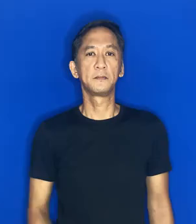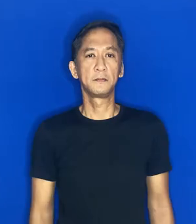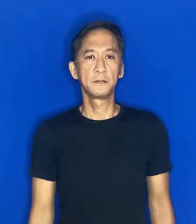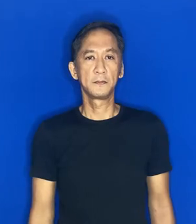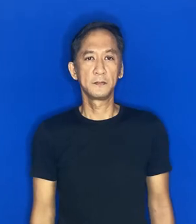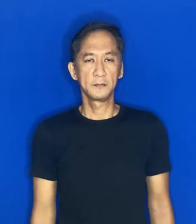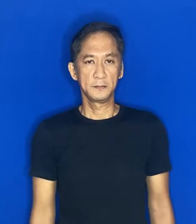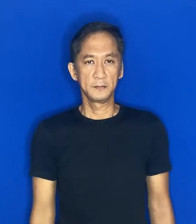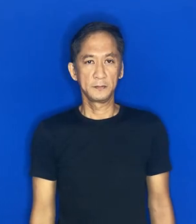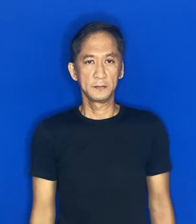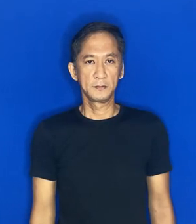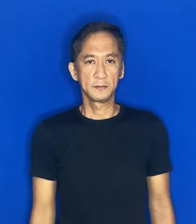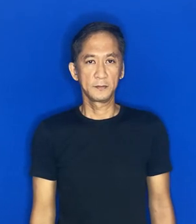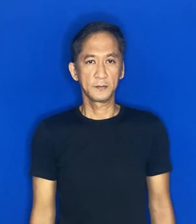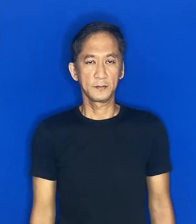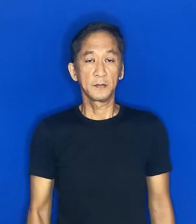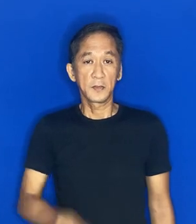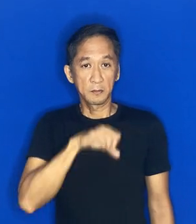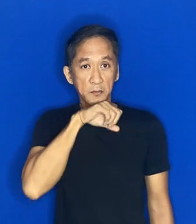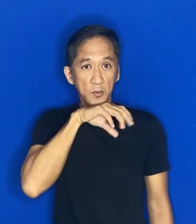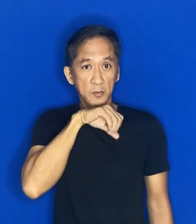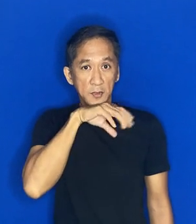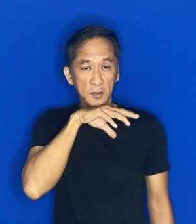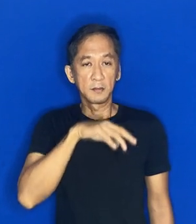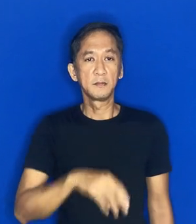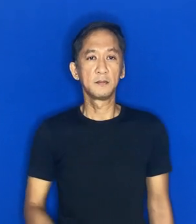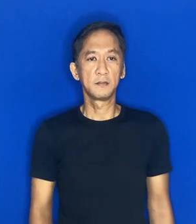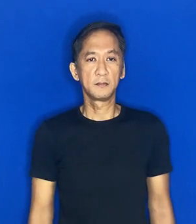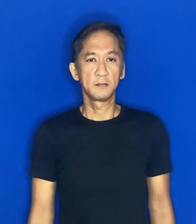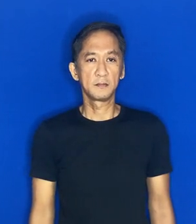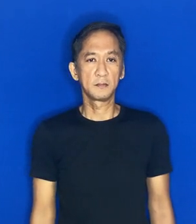grandmother